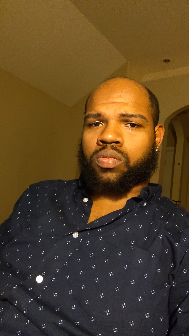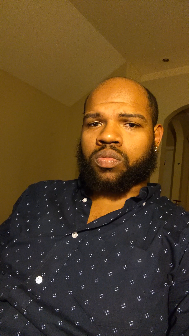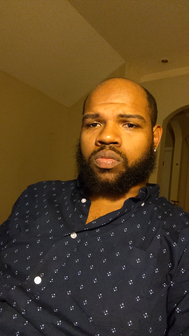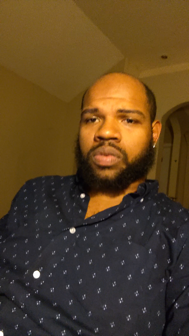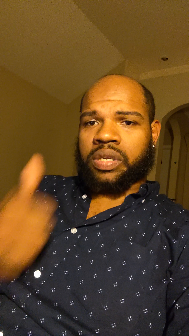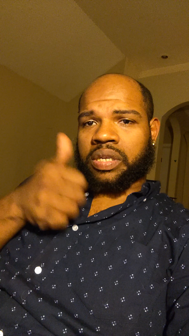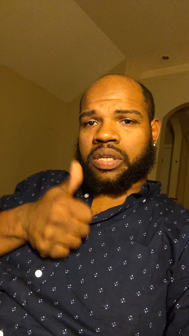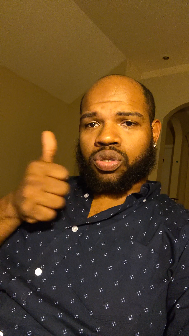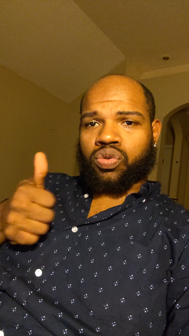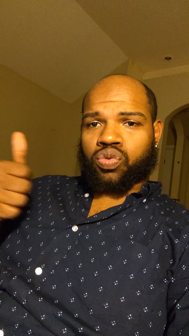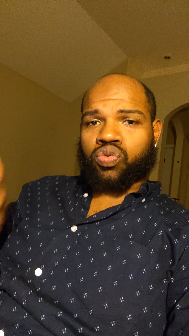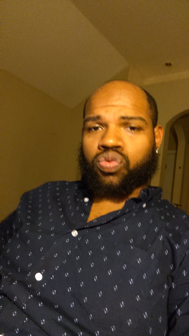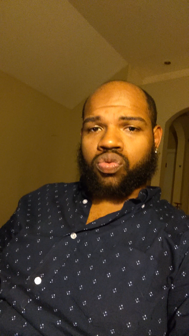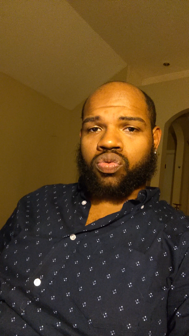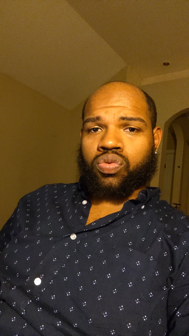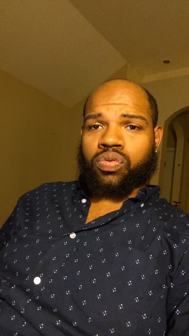each